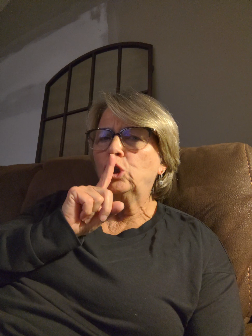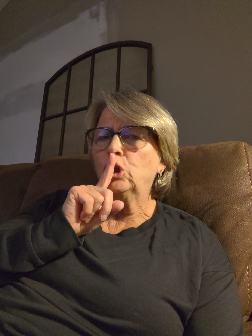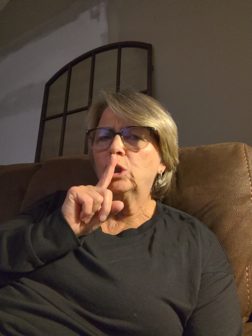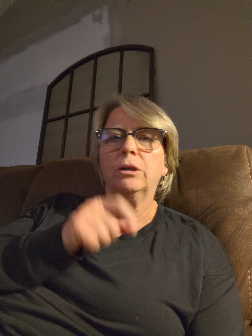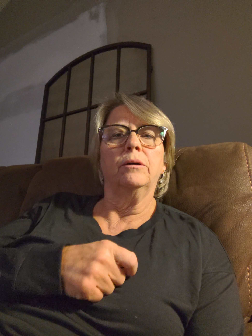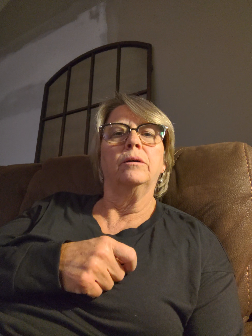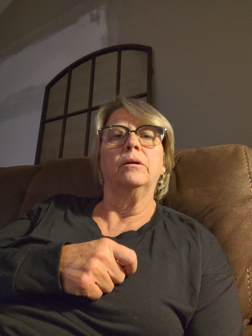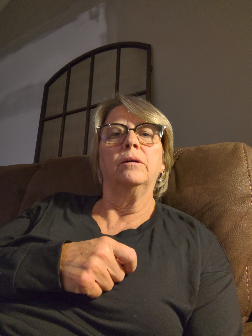shhh